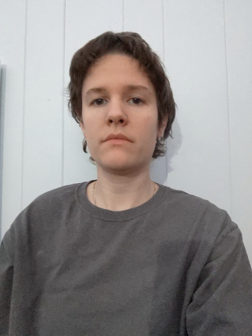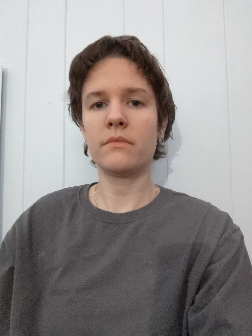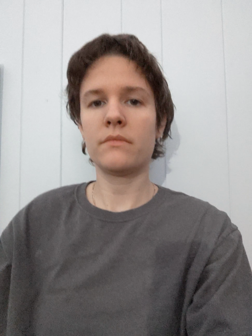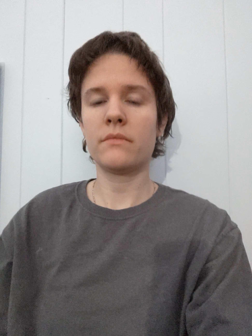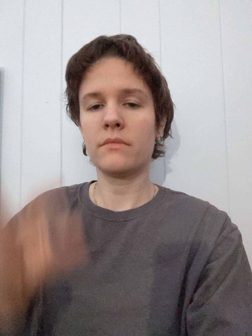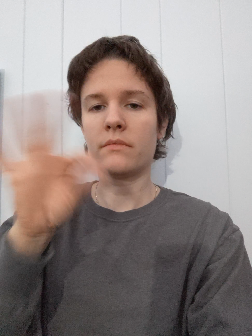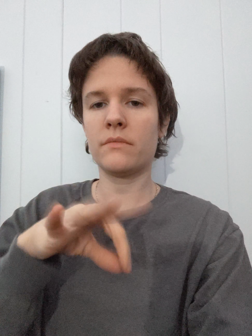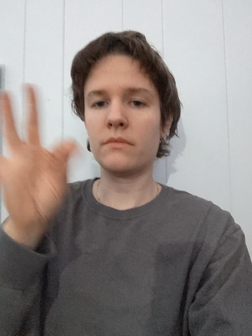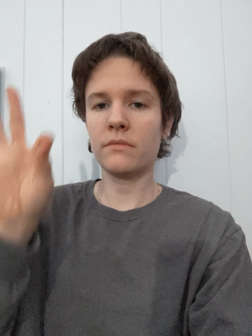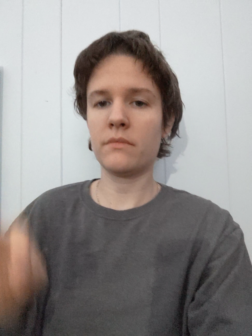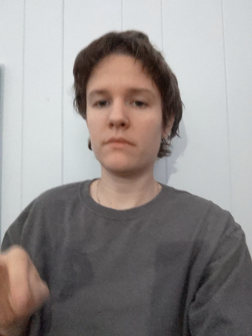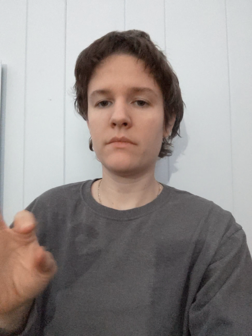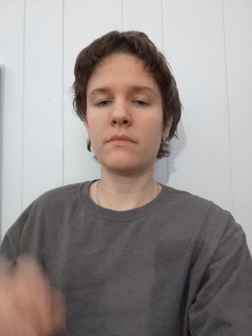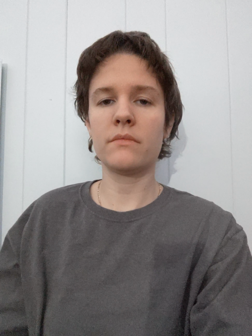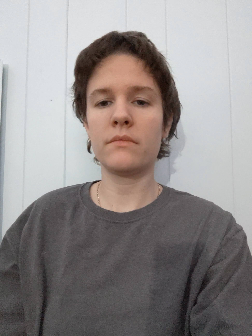french fries